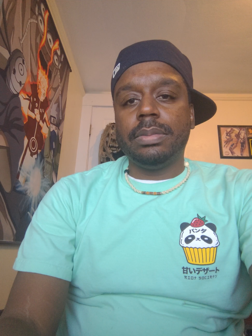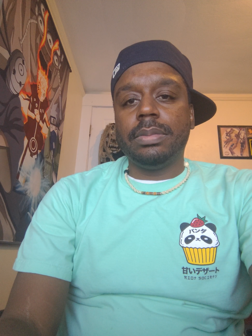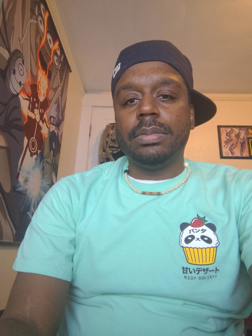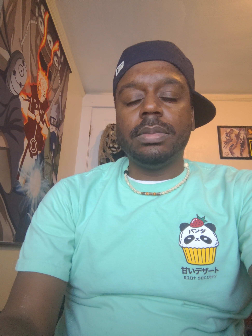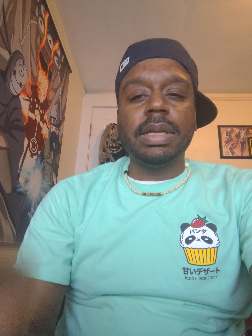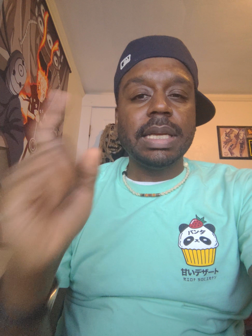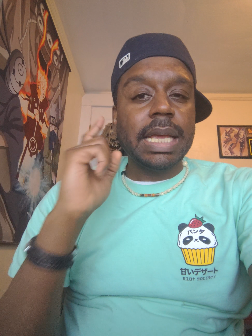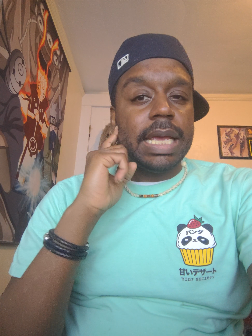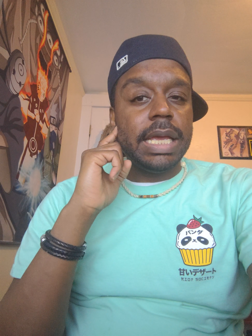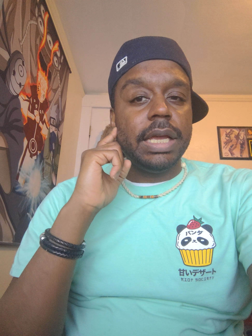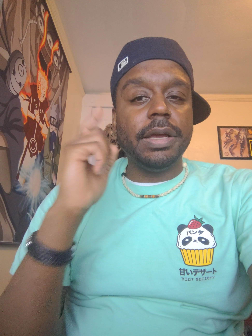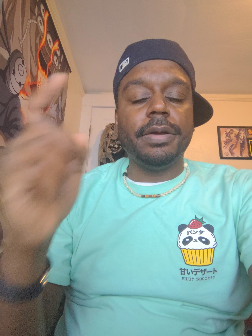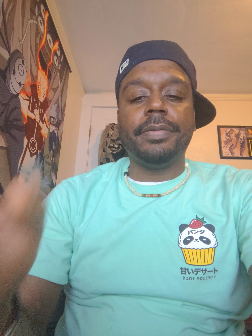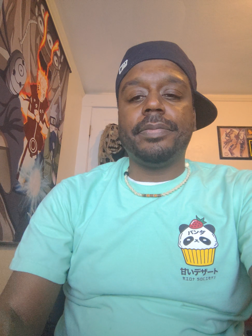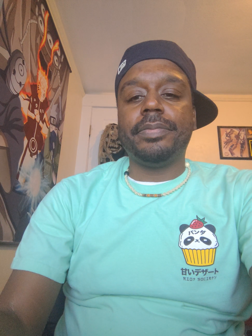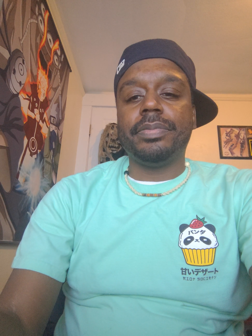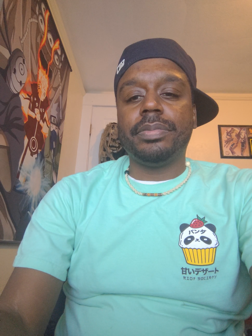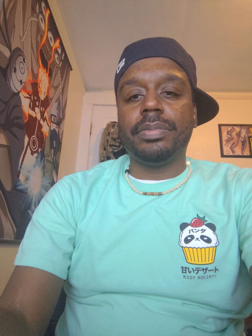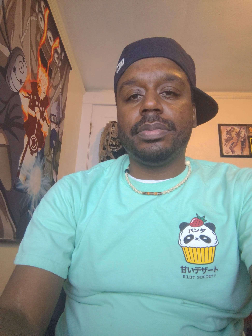hear